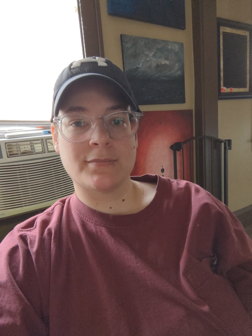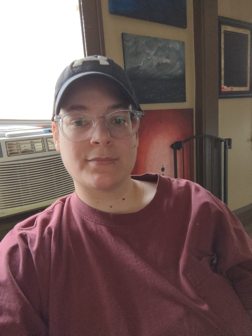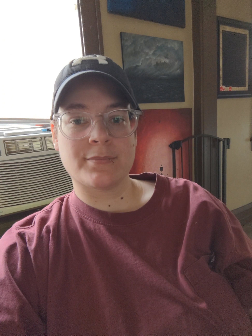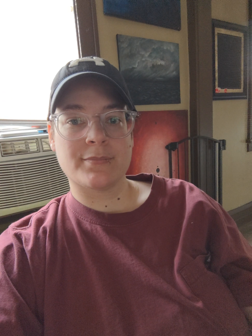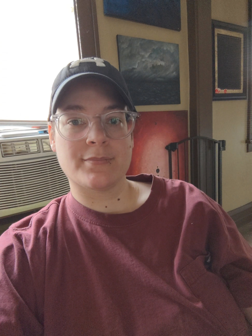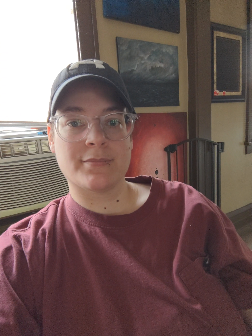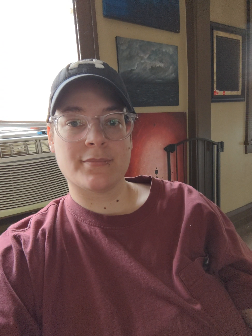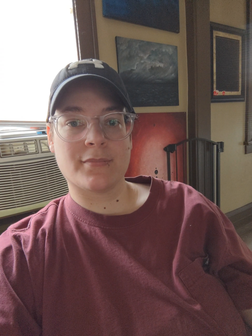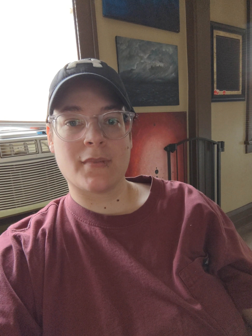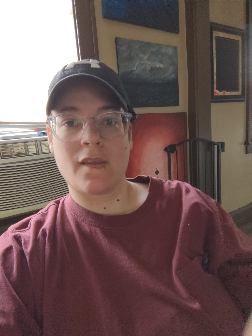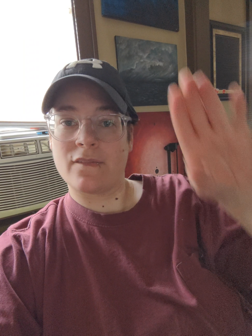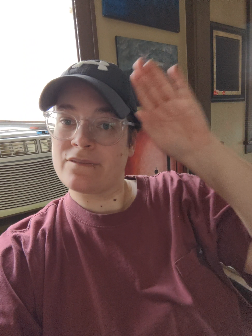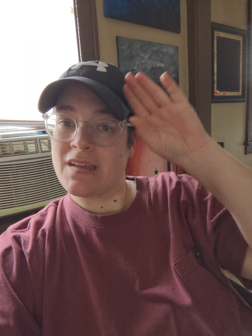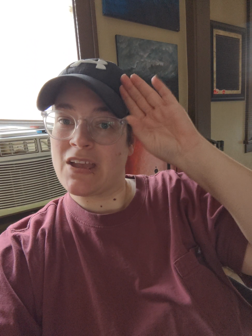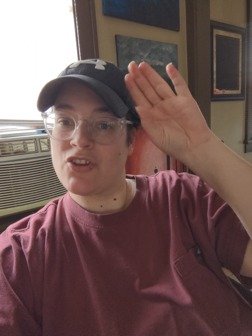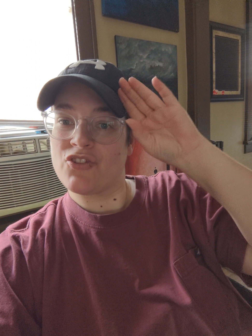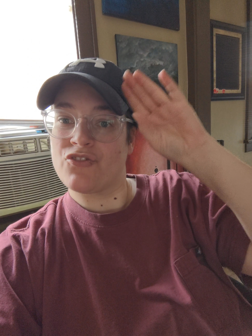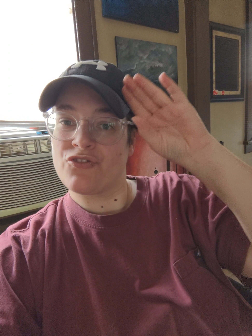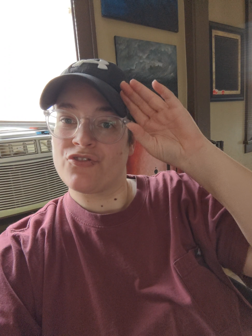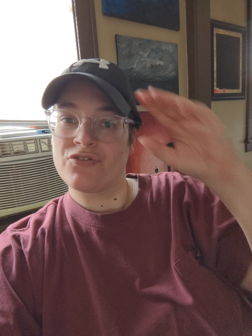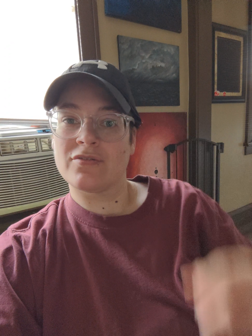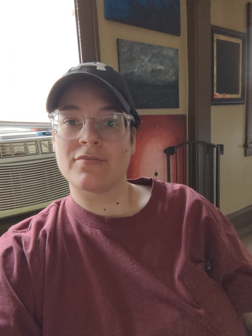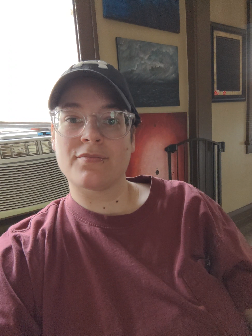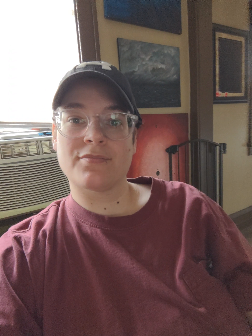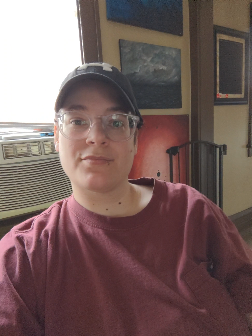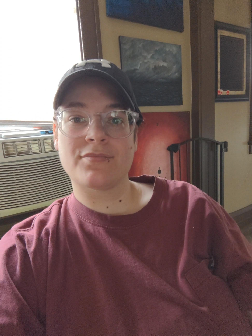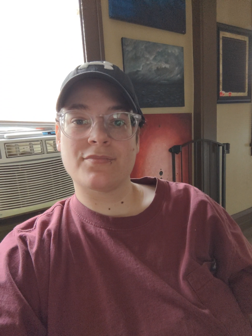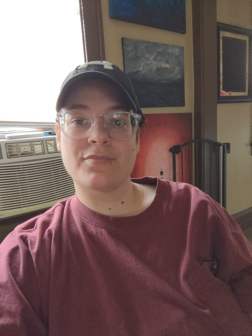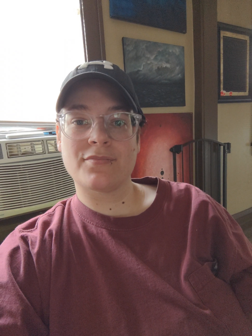fireman